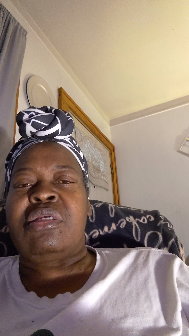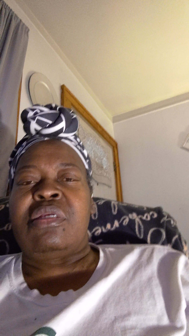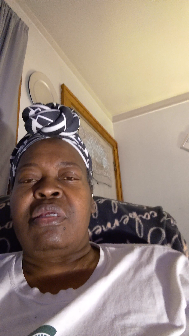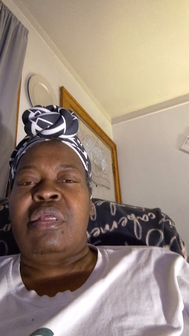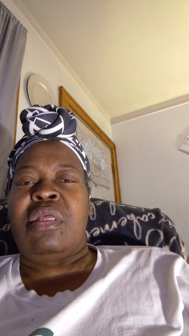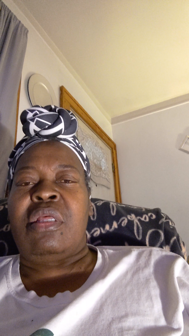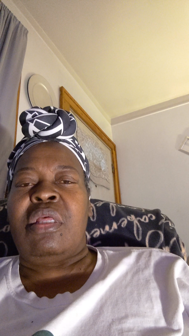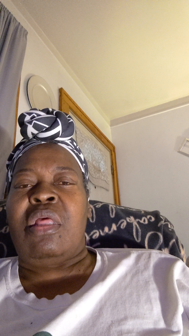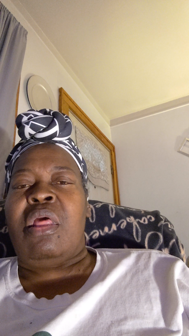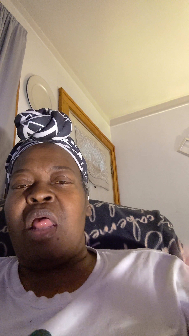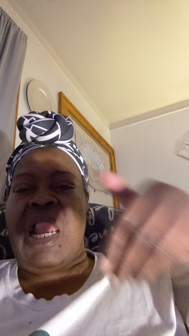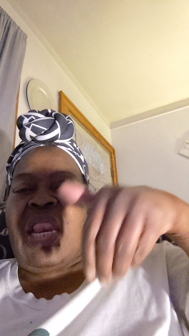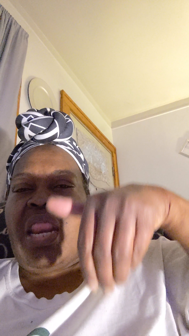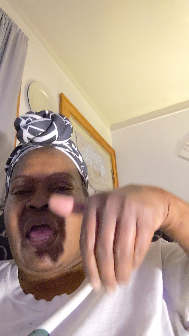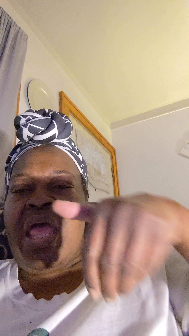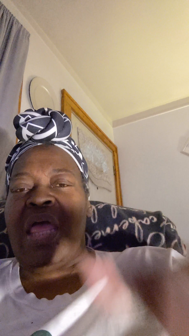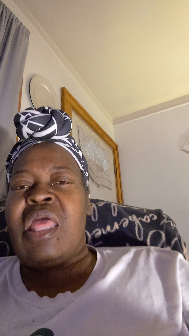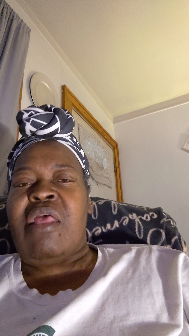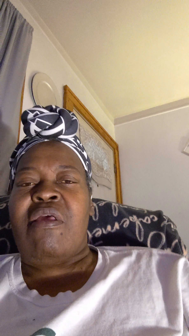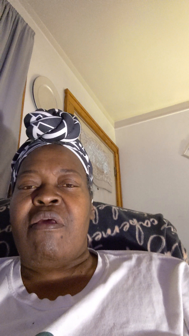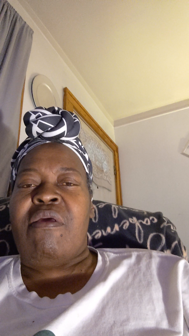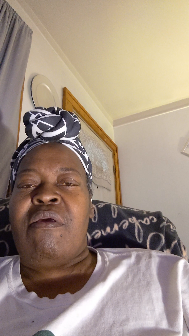night night